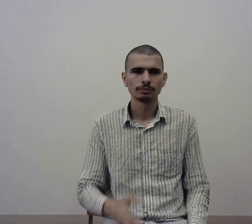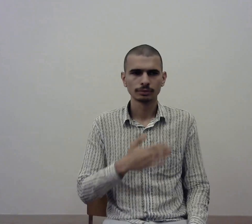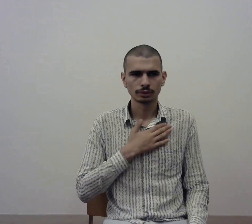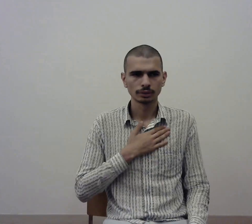mən